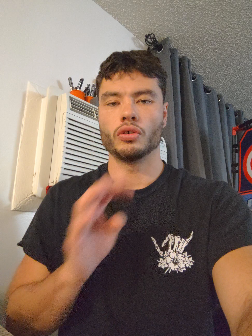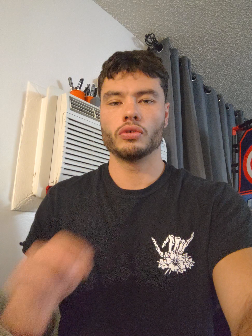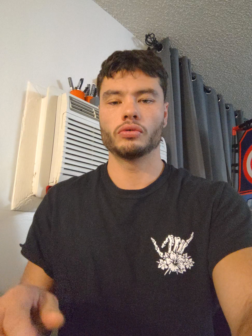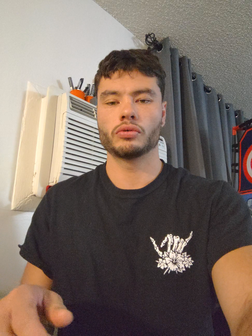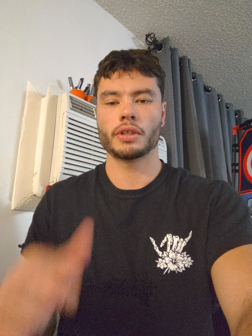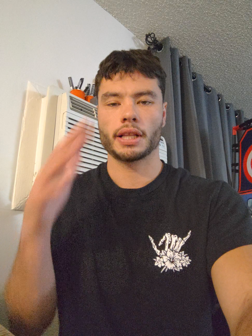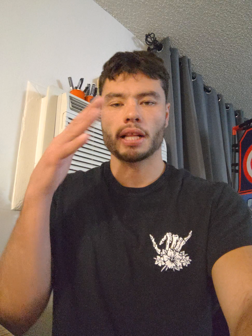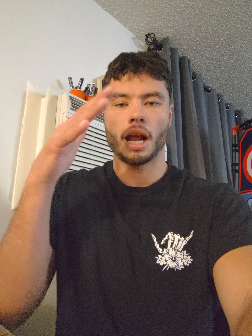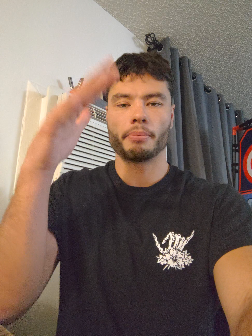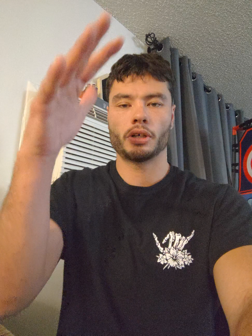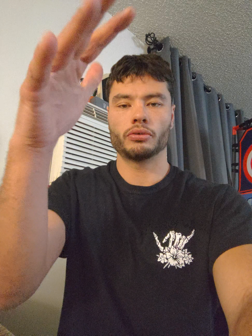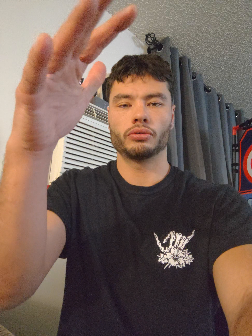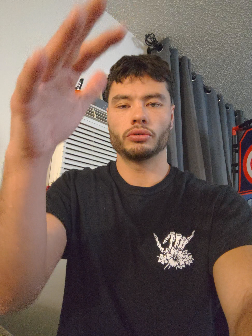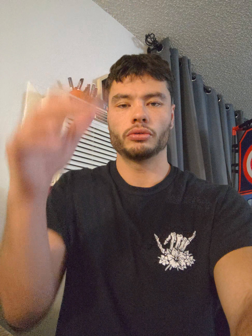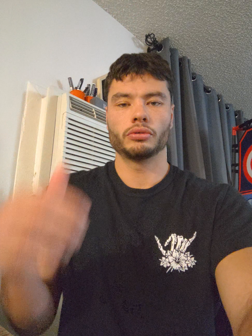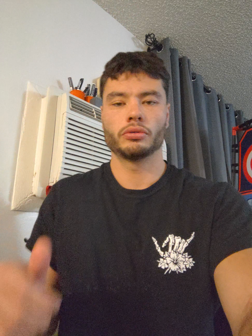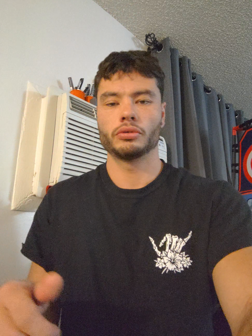helicopter